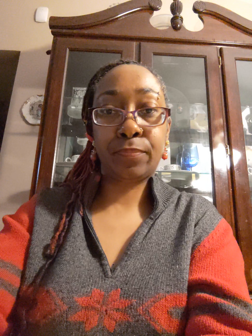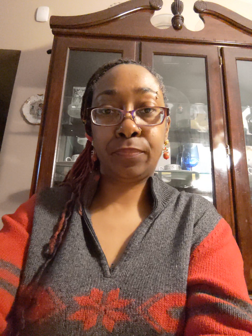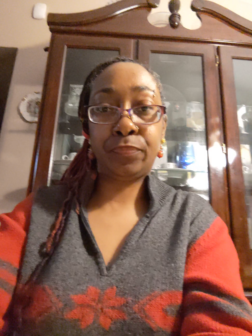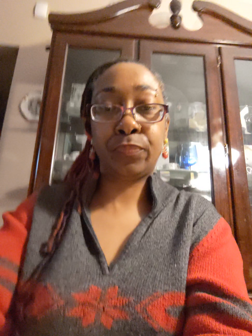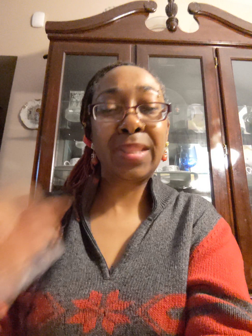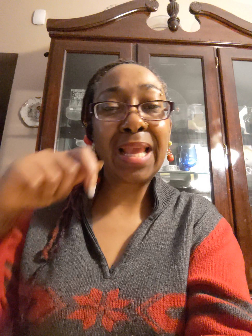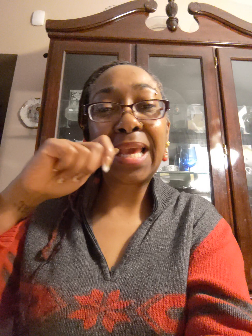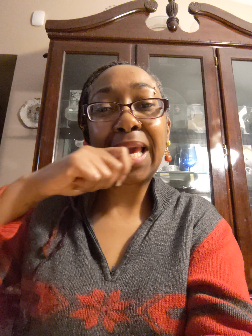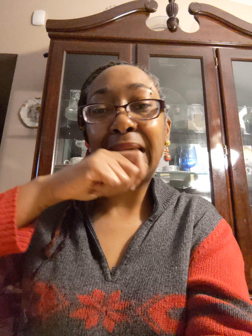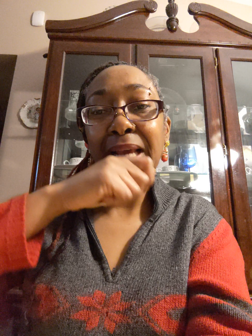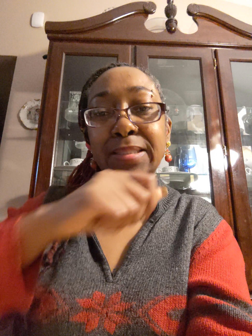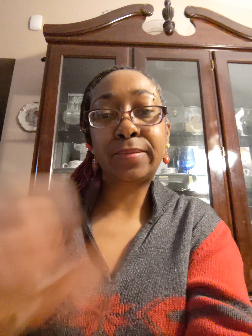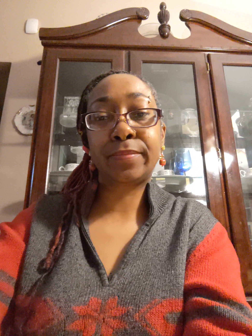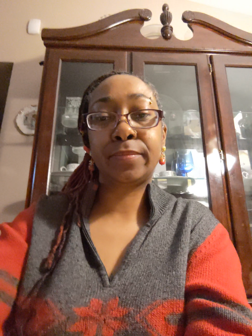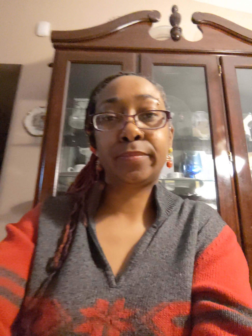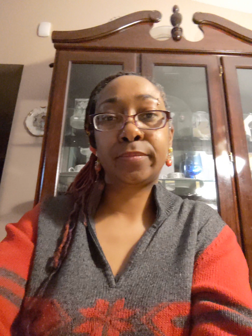carrot